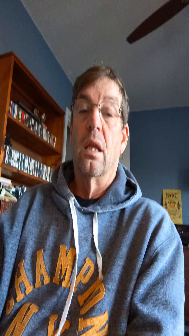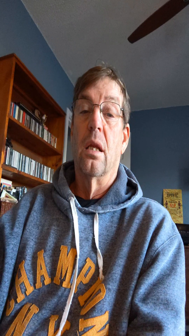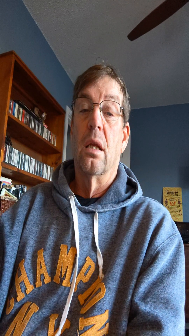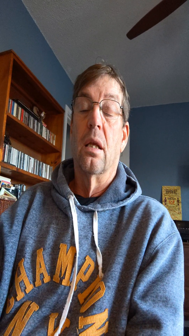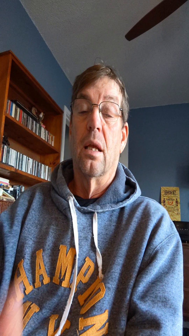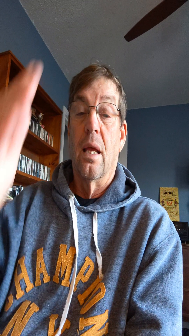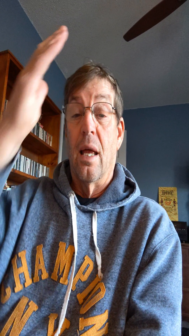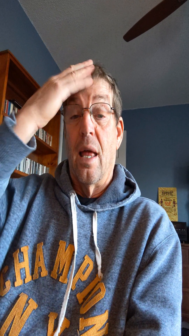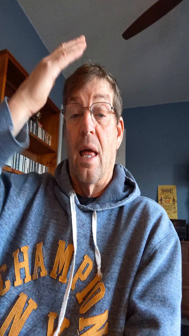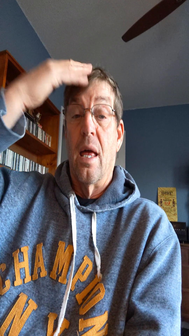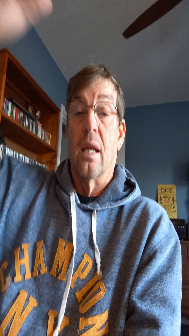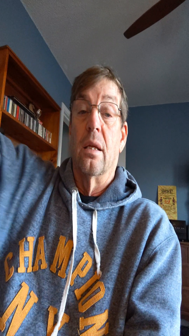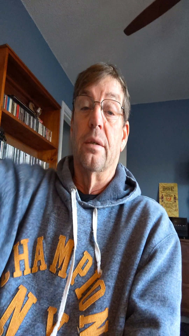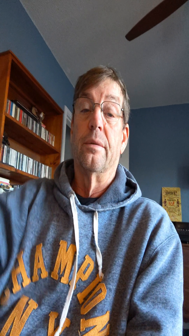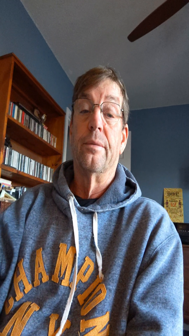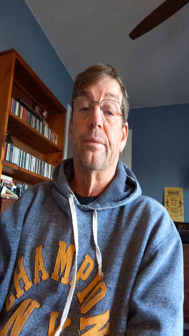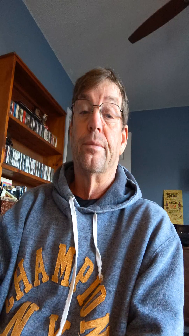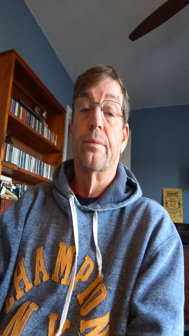hat